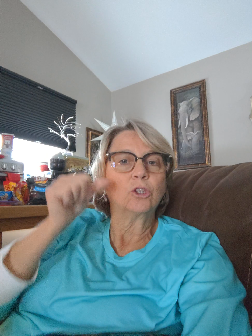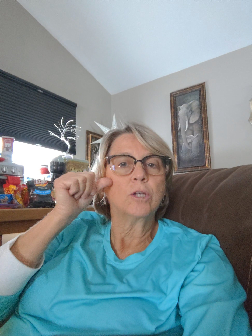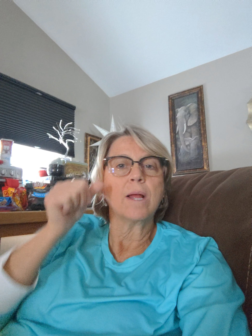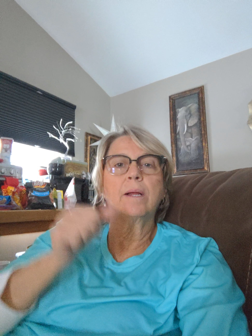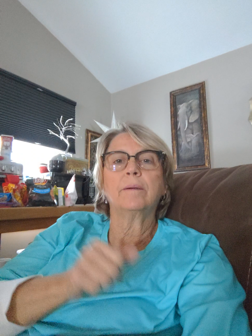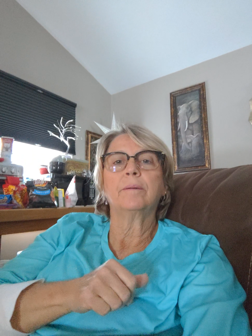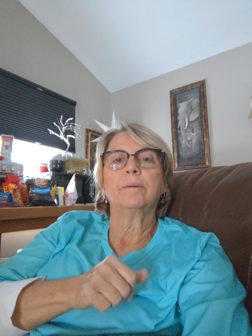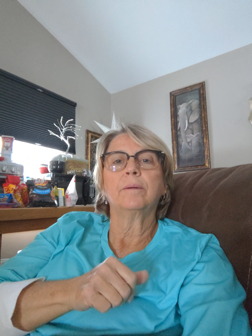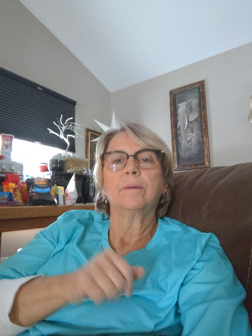yesterday